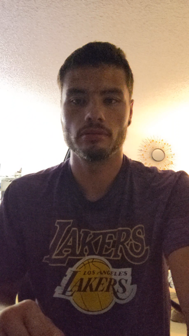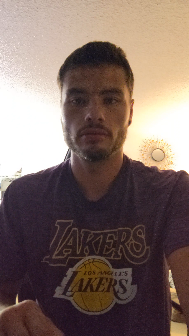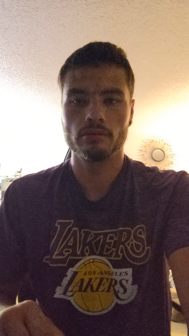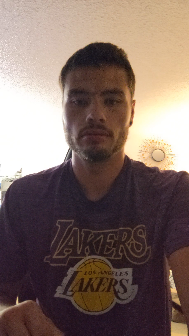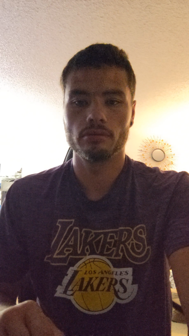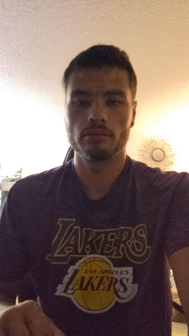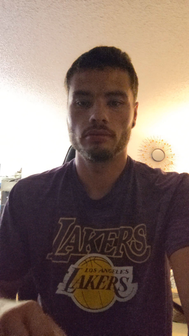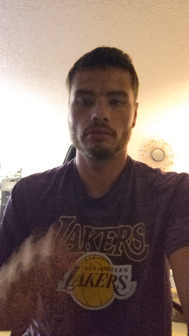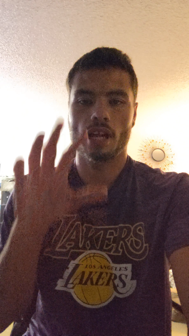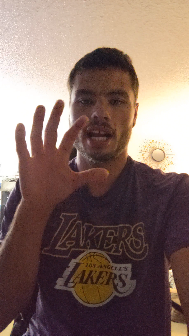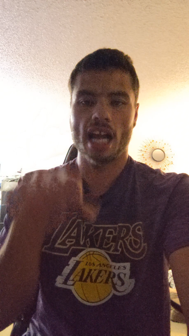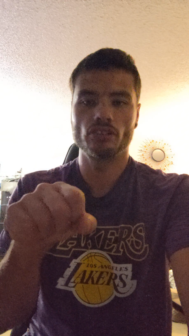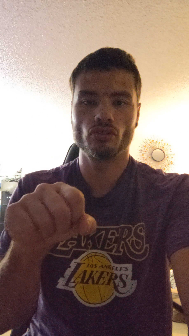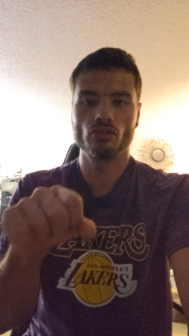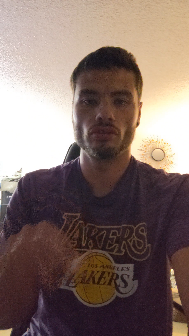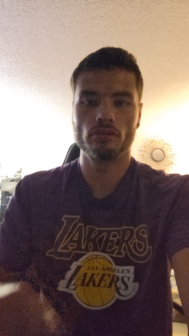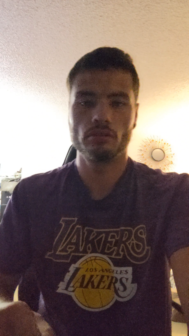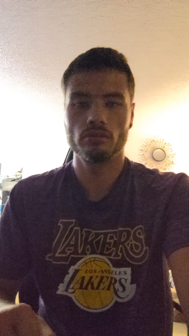catch